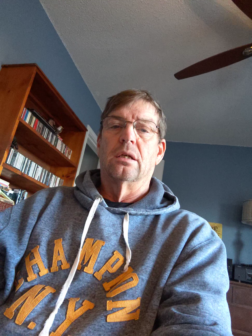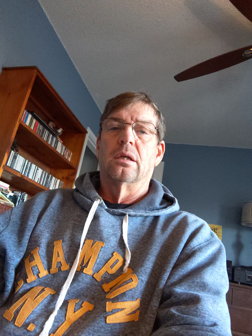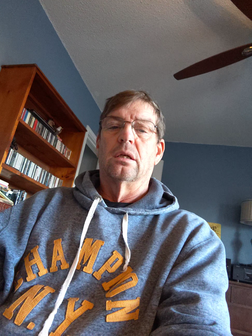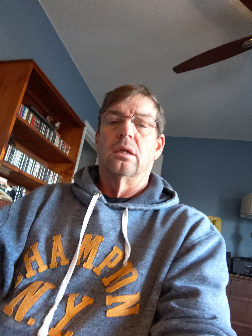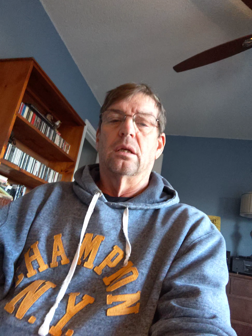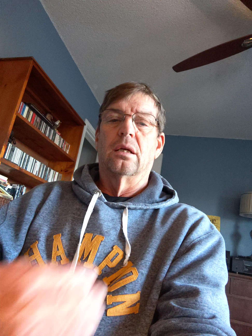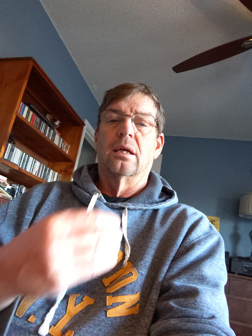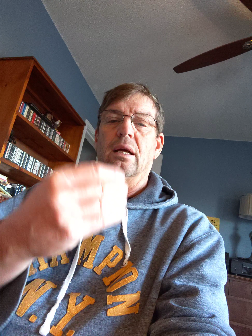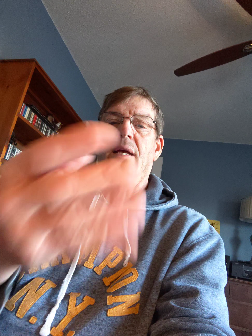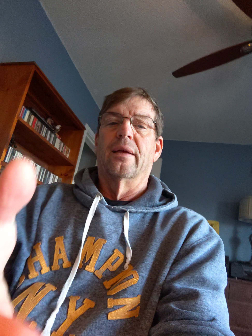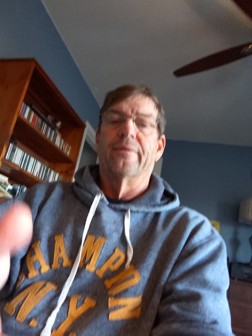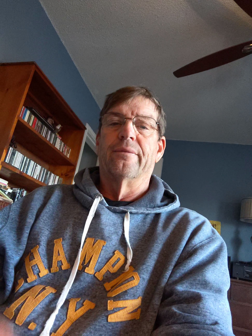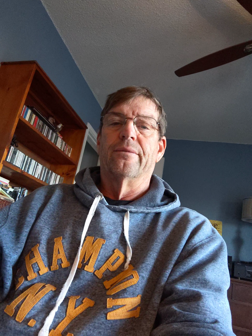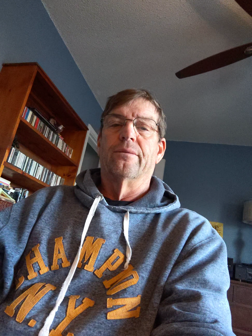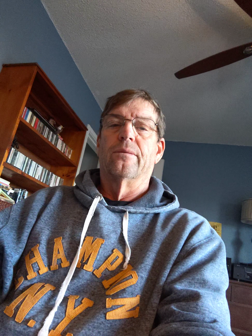give